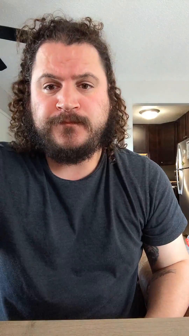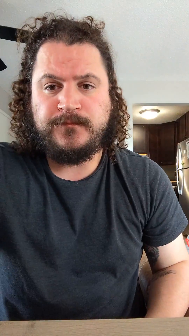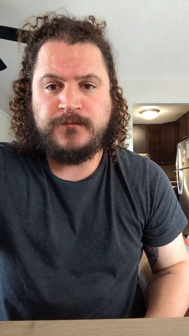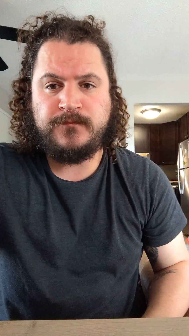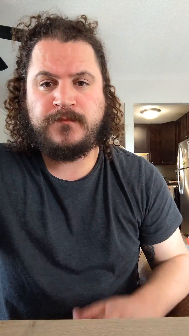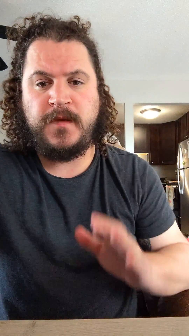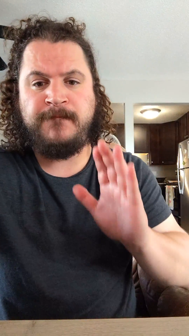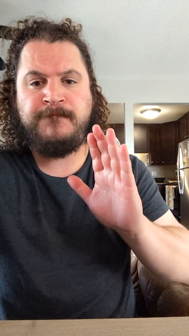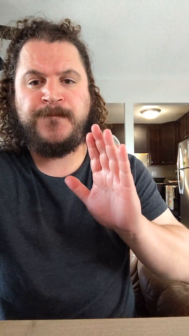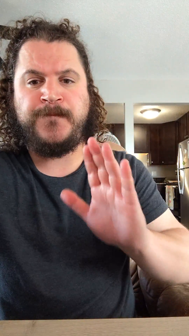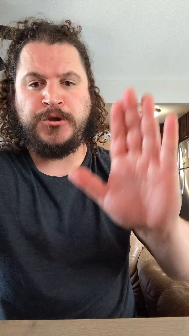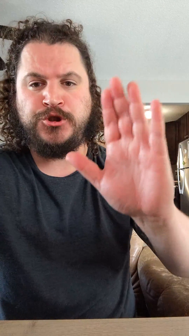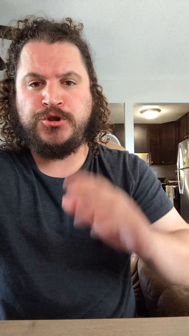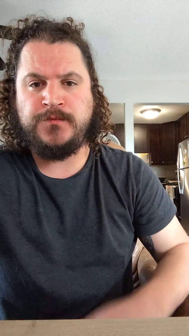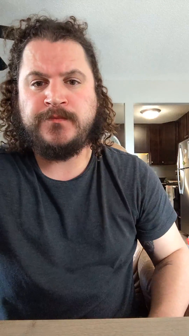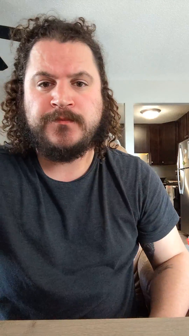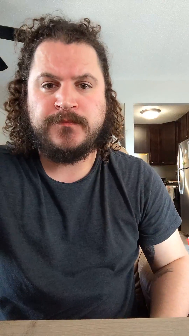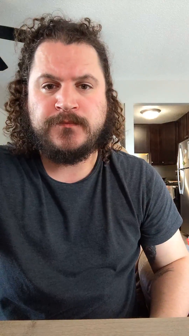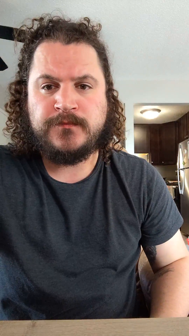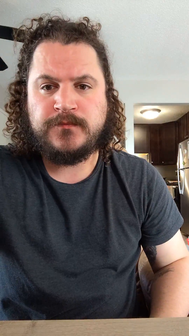push